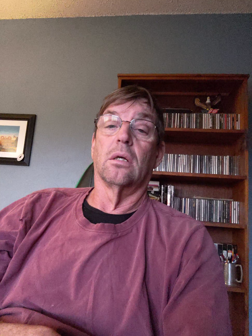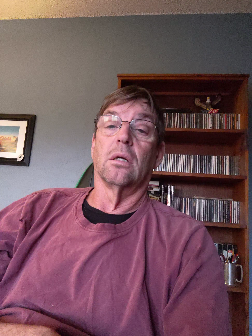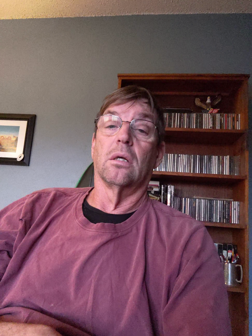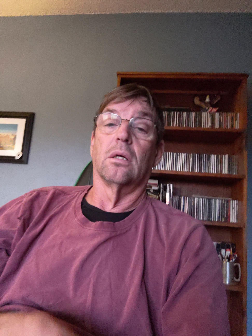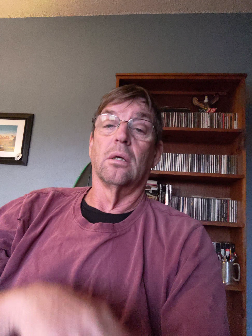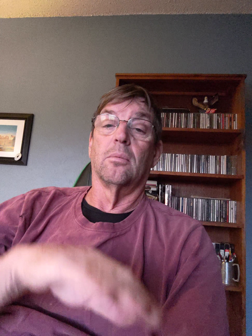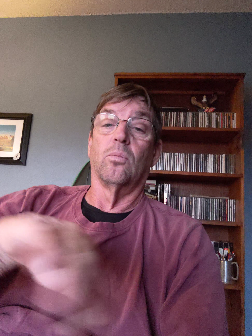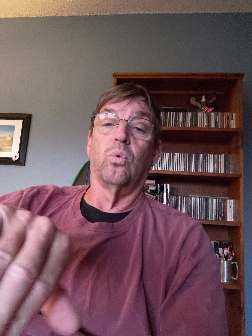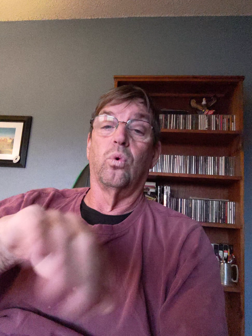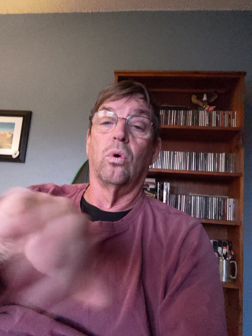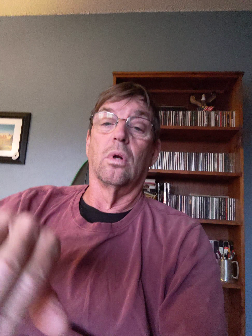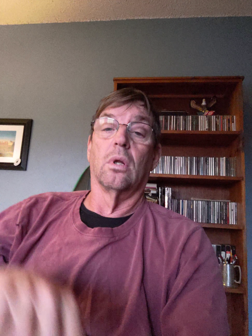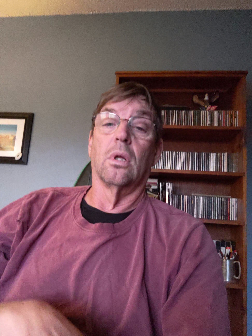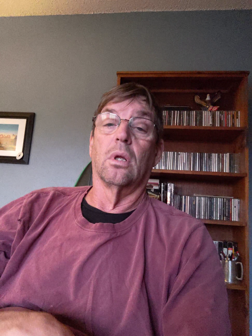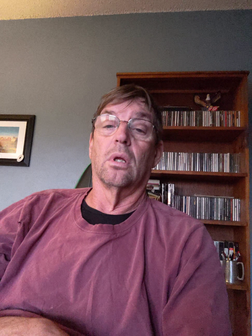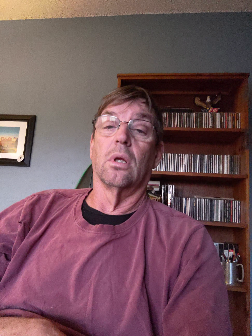pool